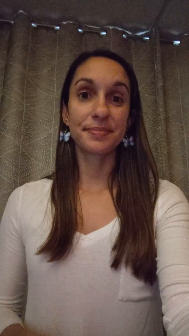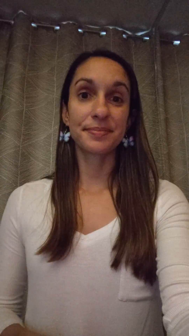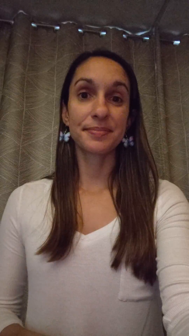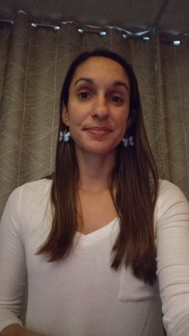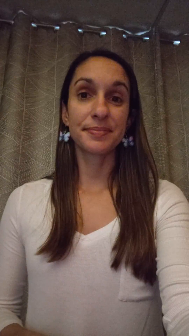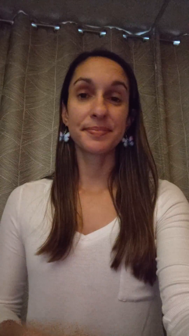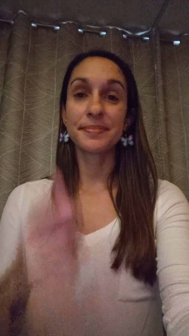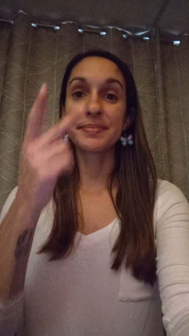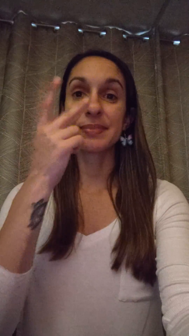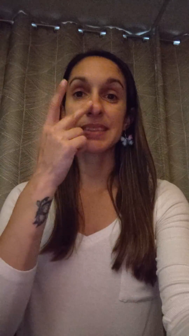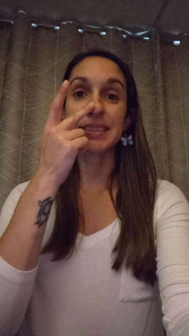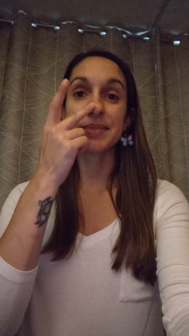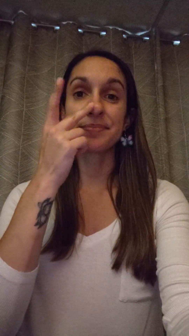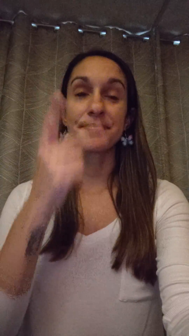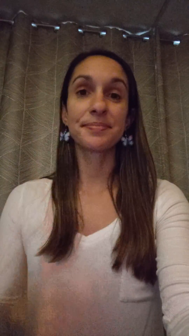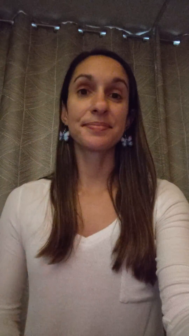penis